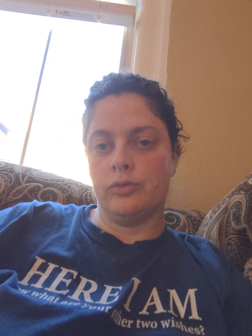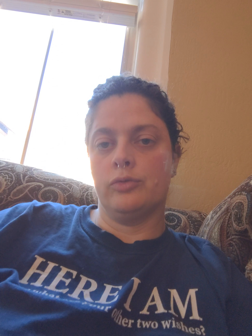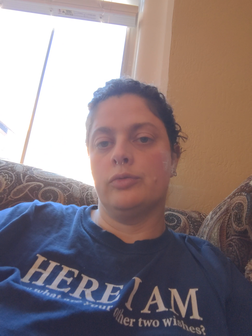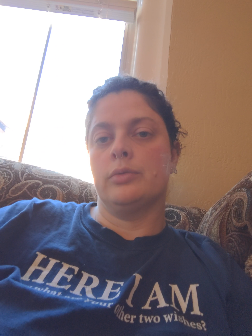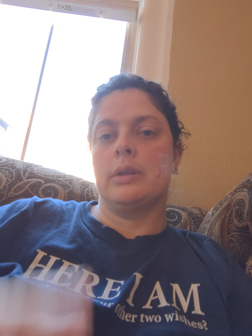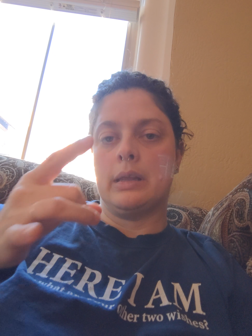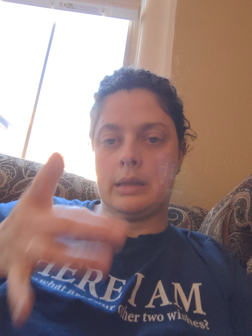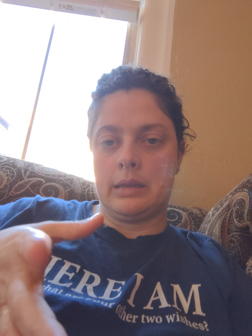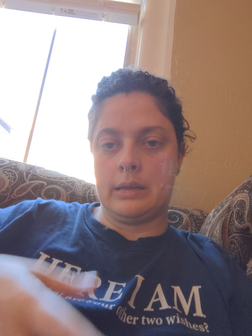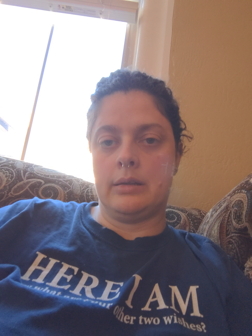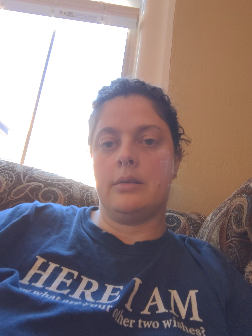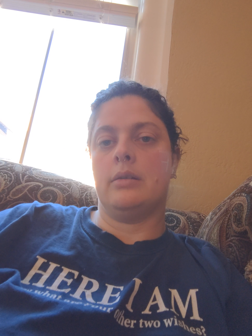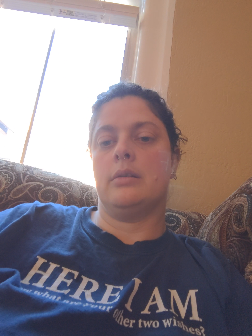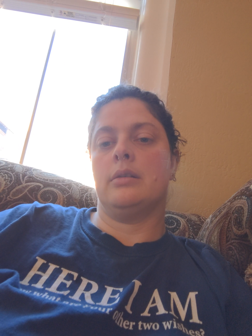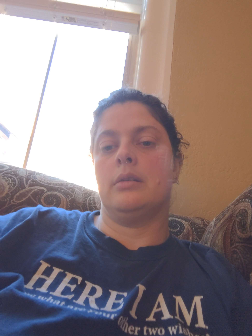hate